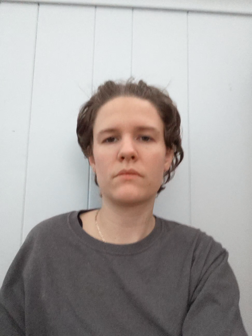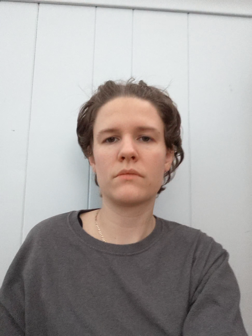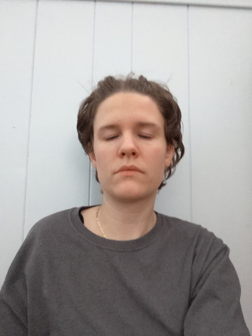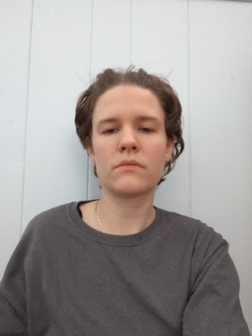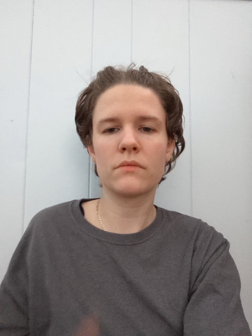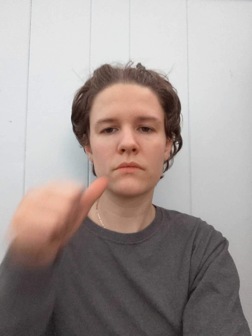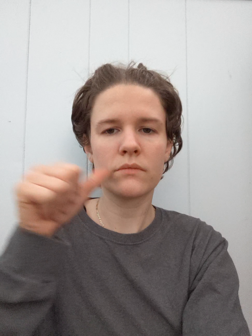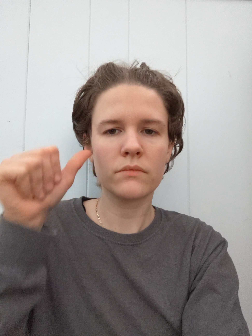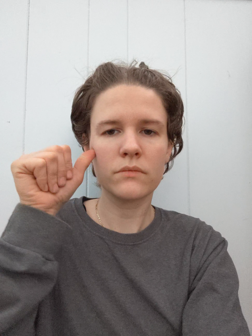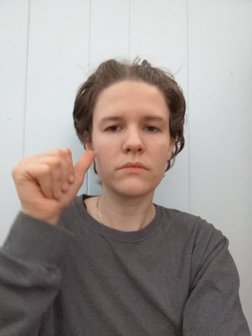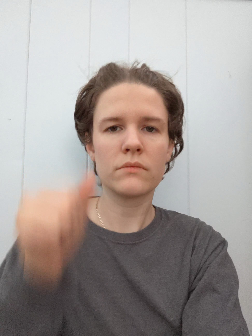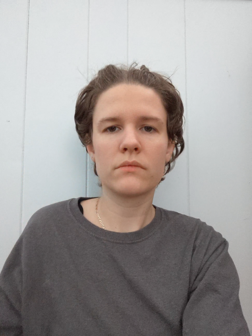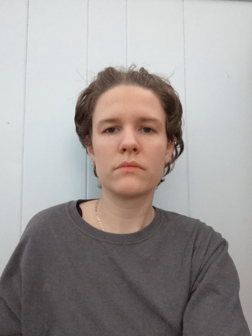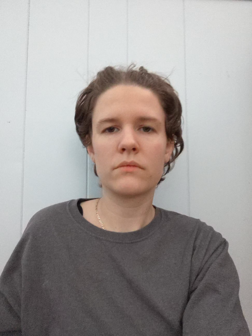yesterday